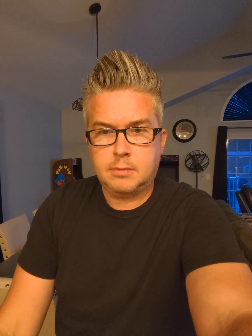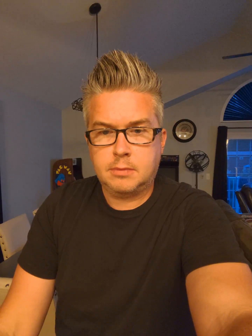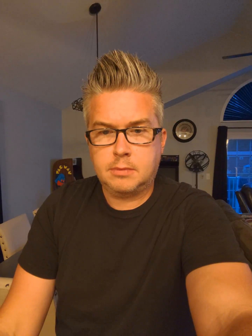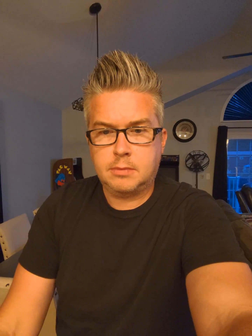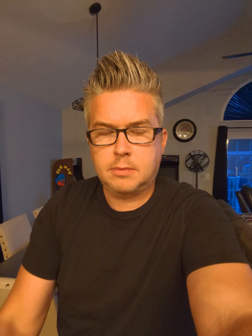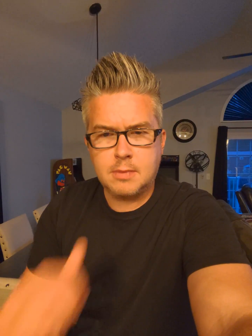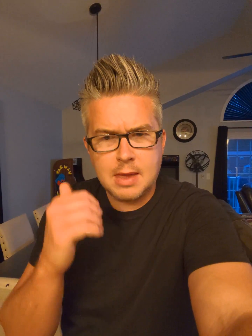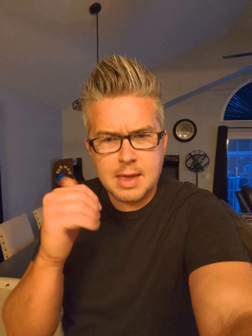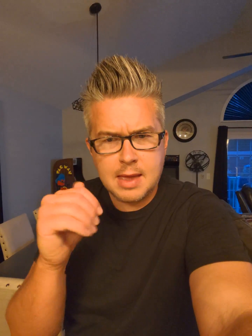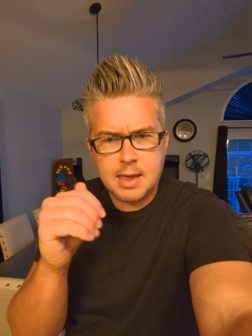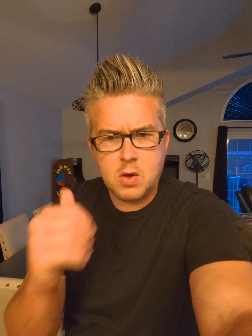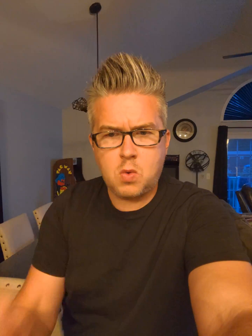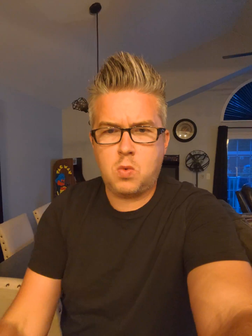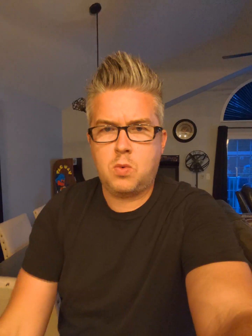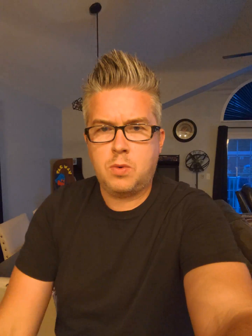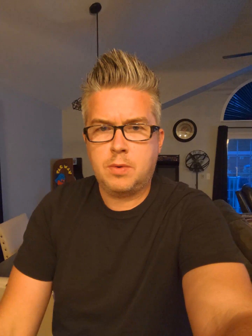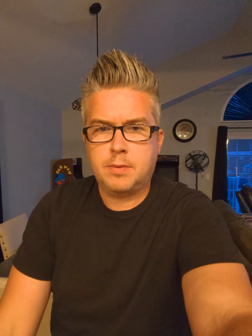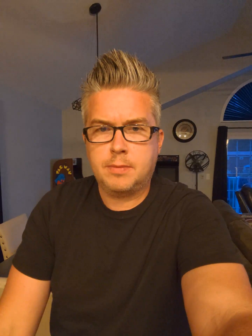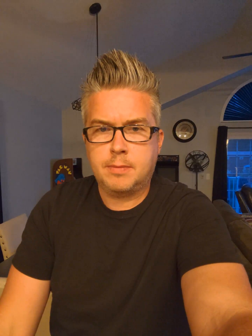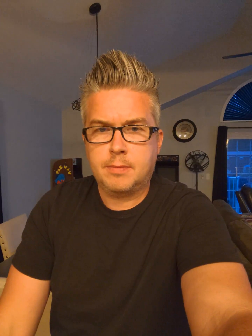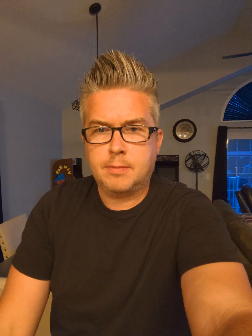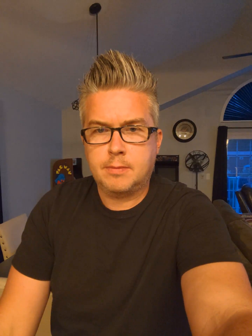how